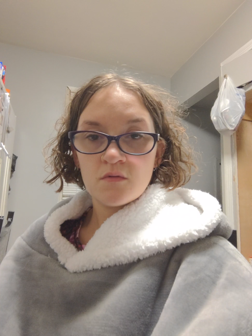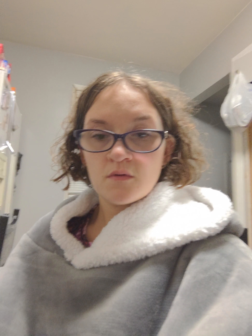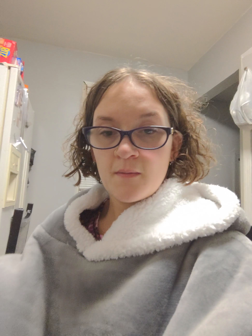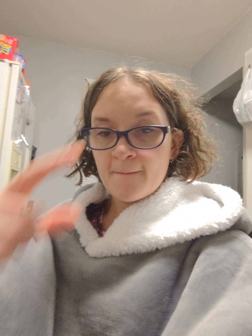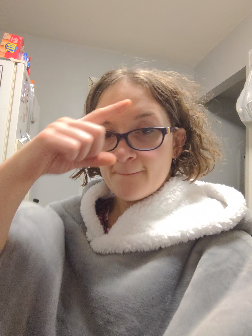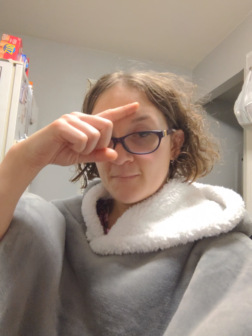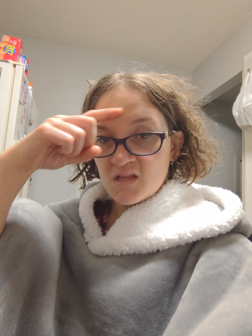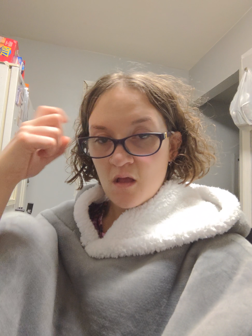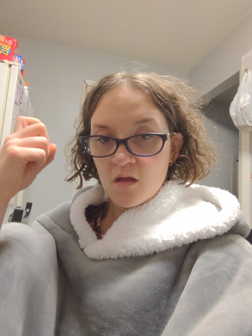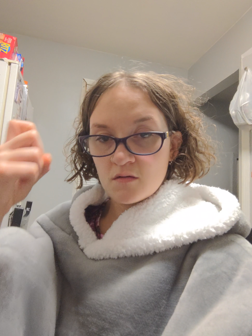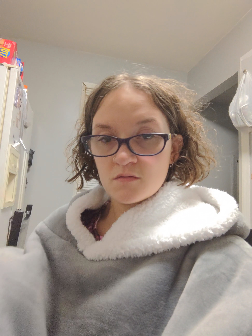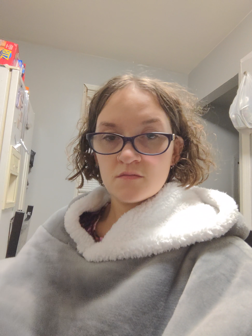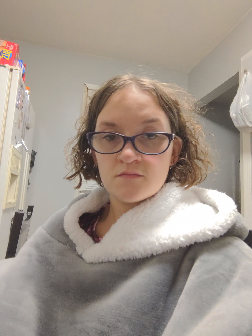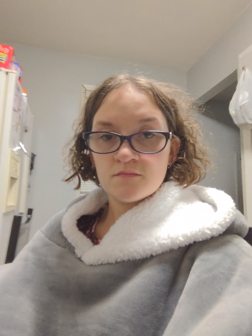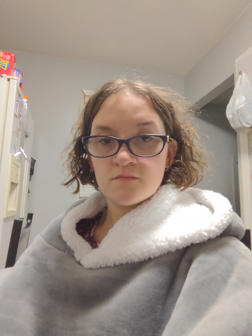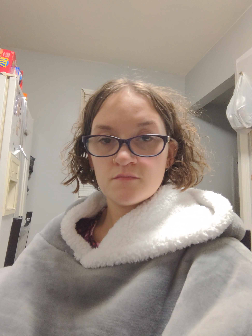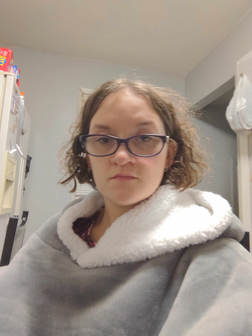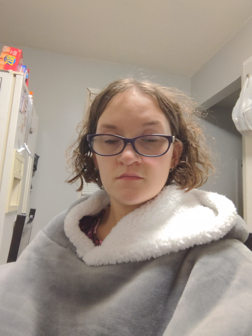because